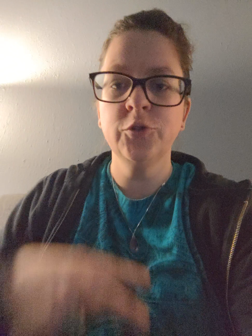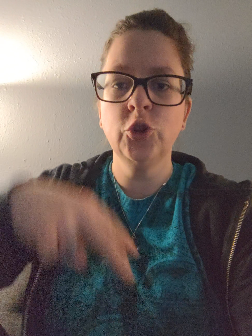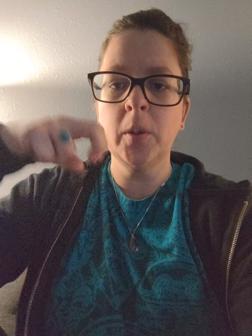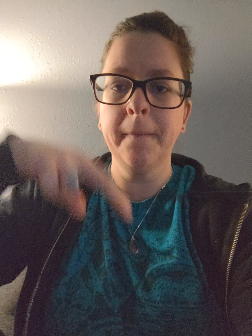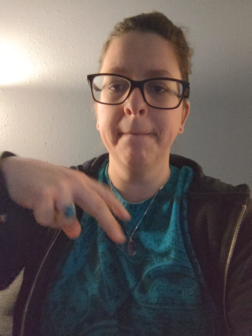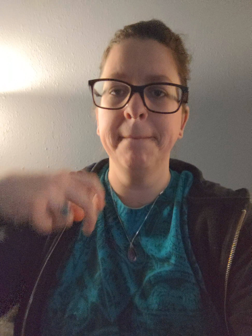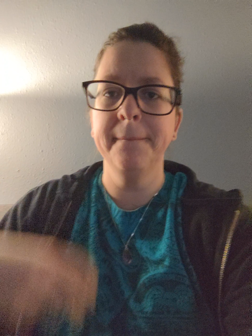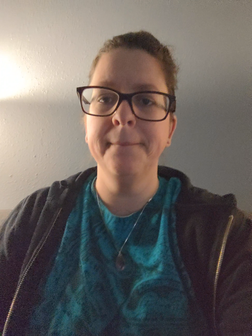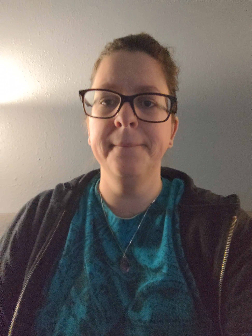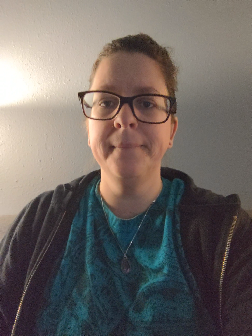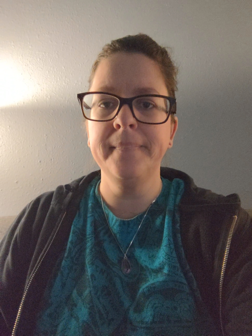jump